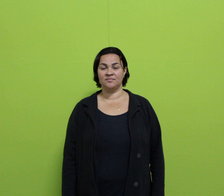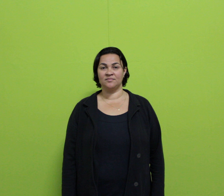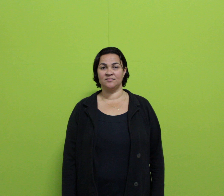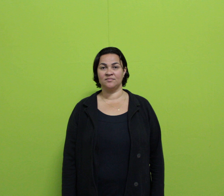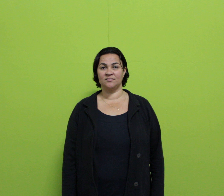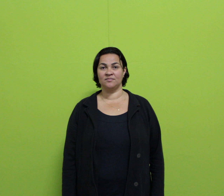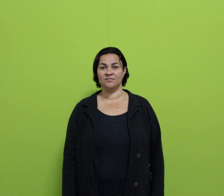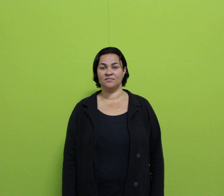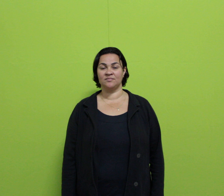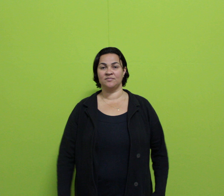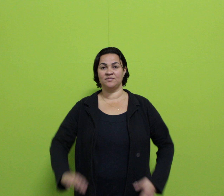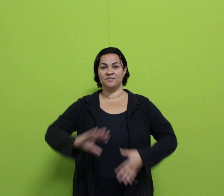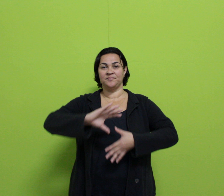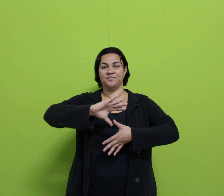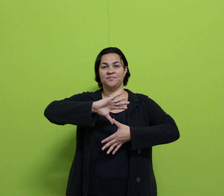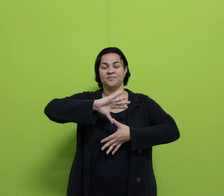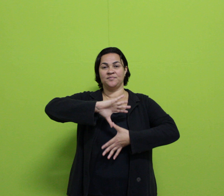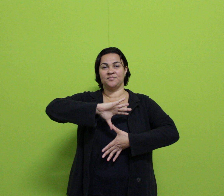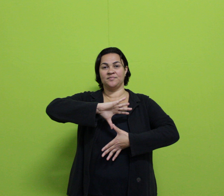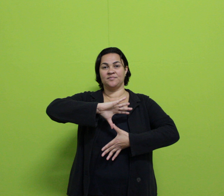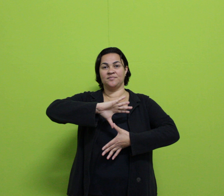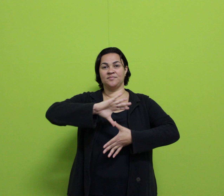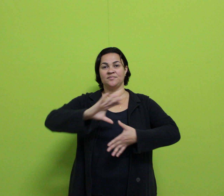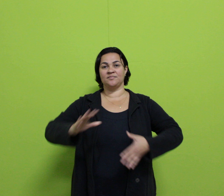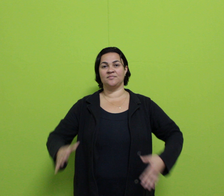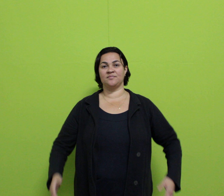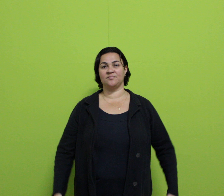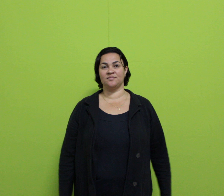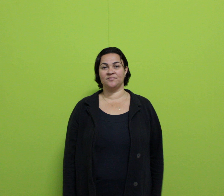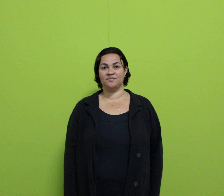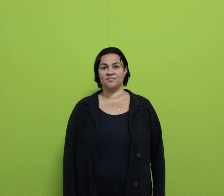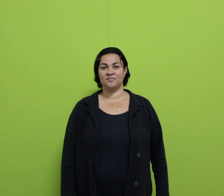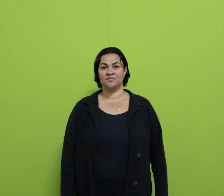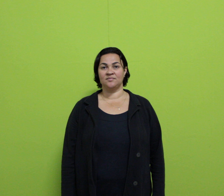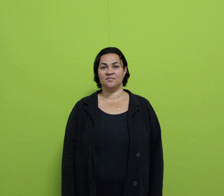América